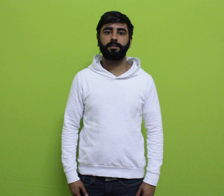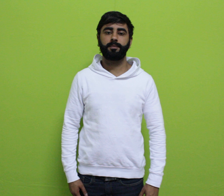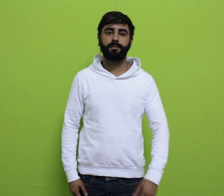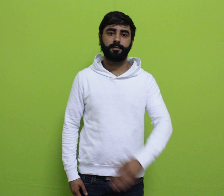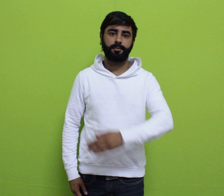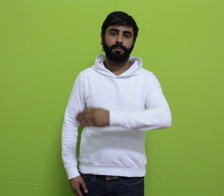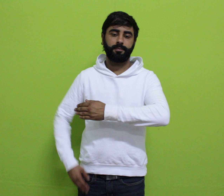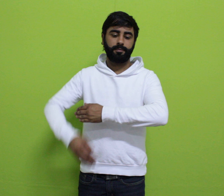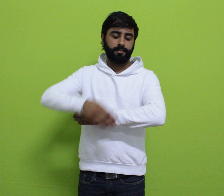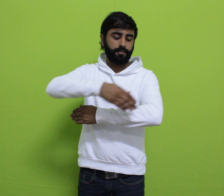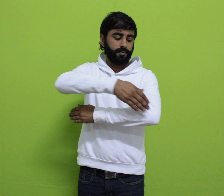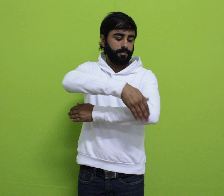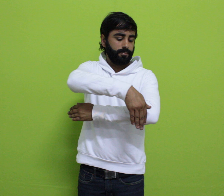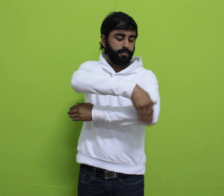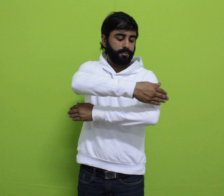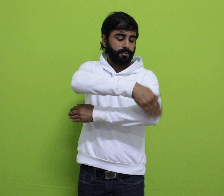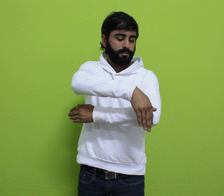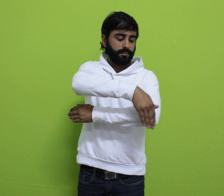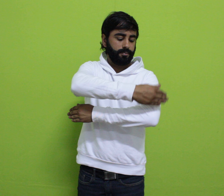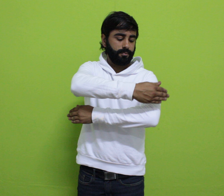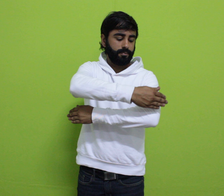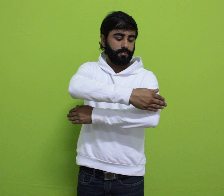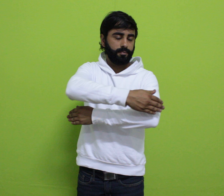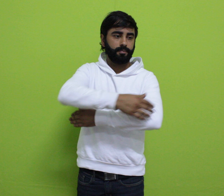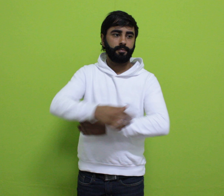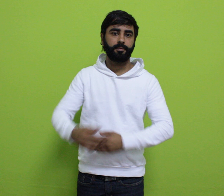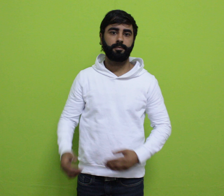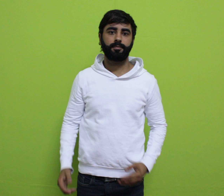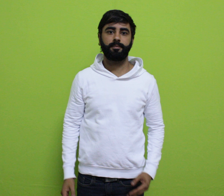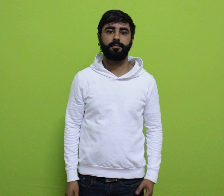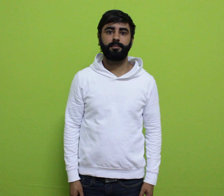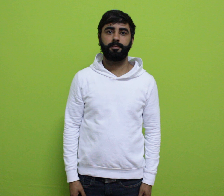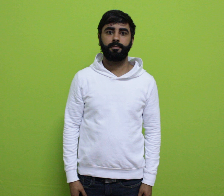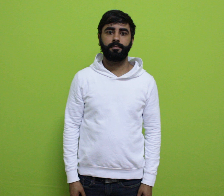esquina